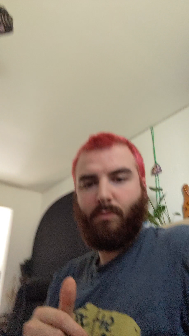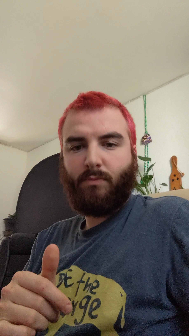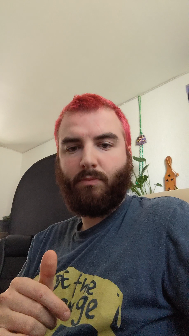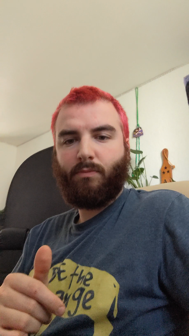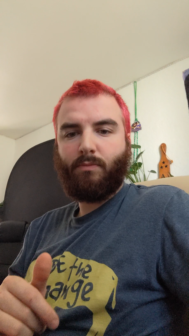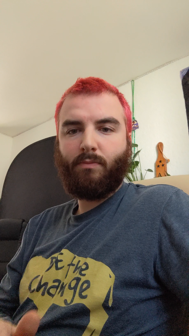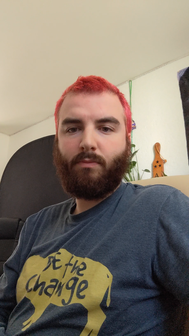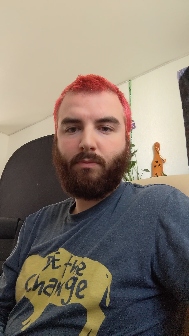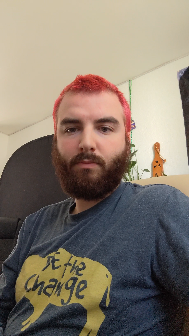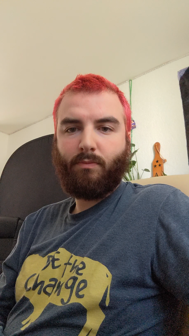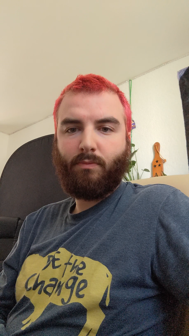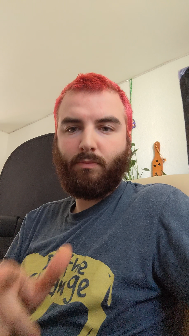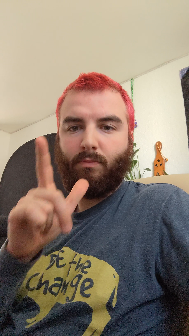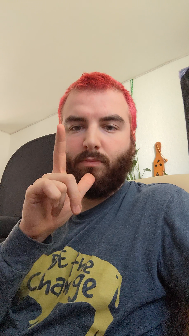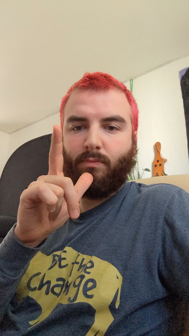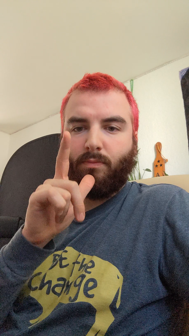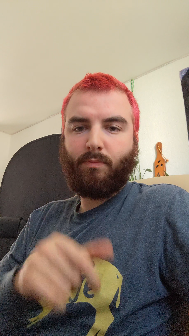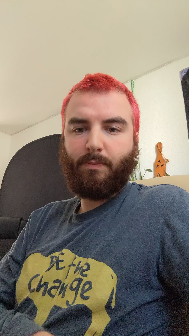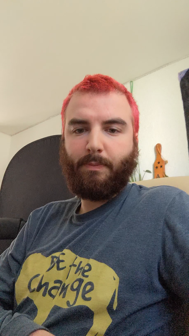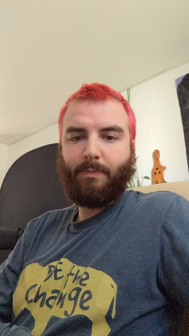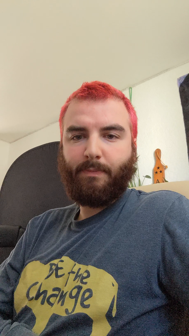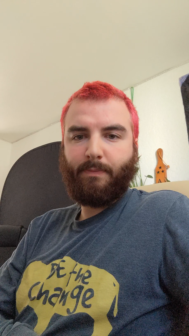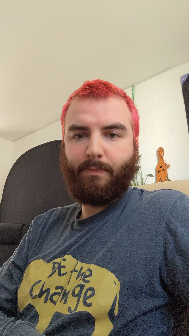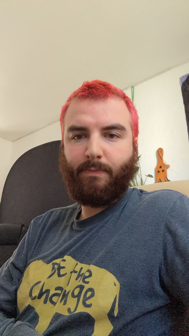lunch